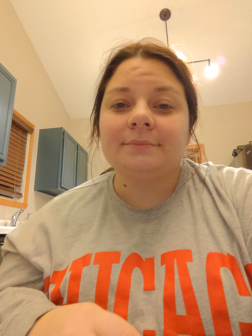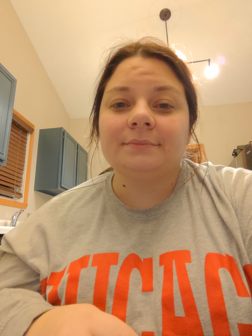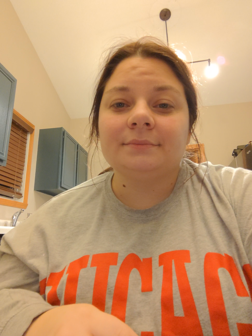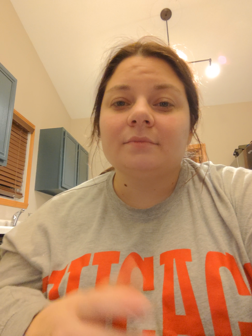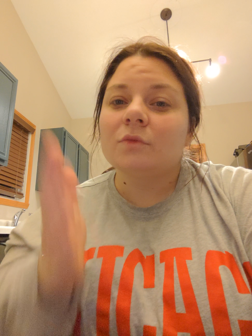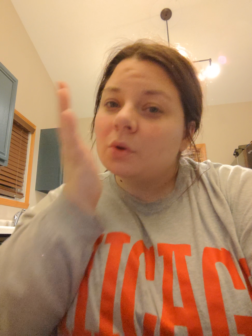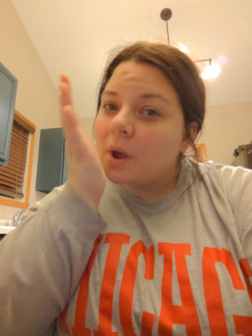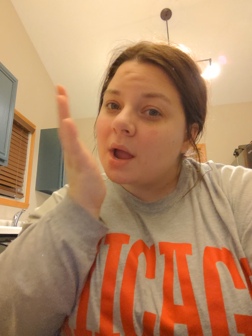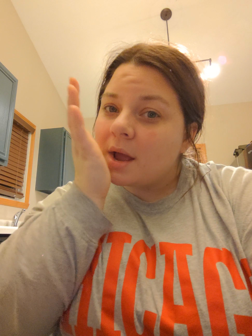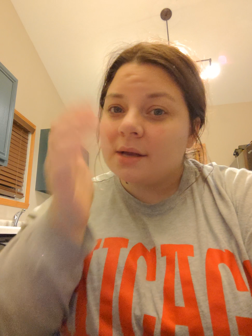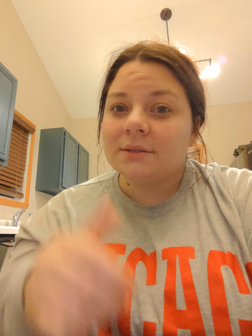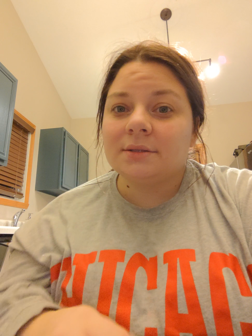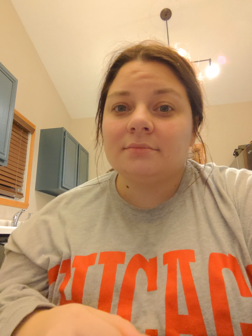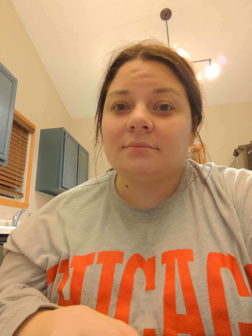grass